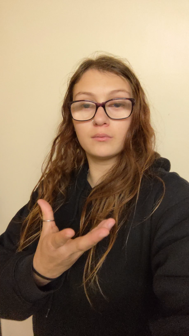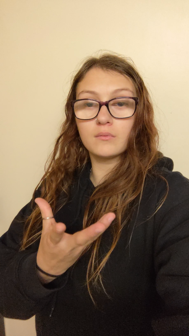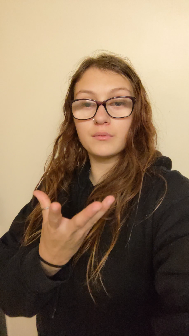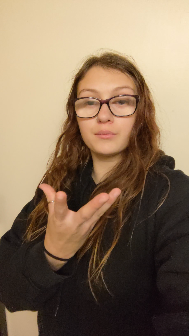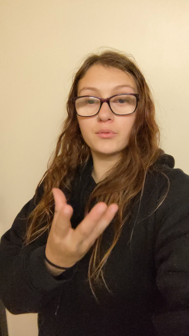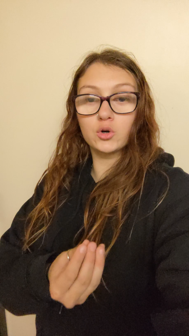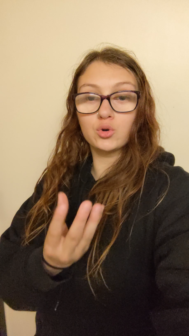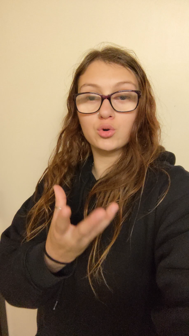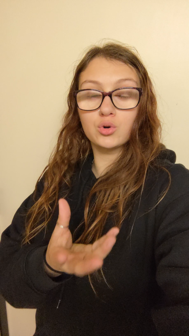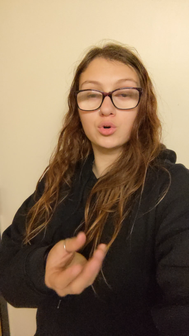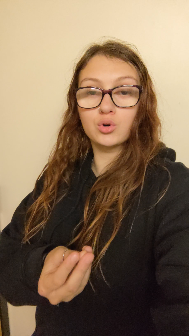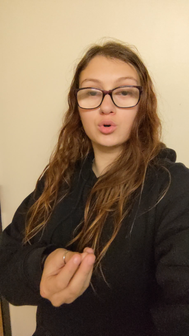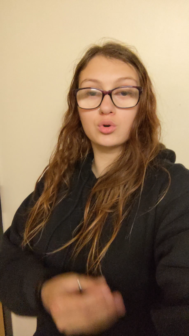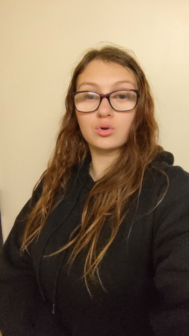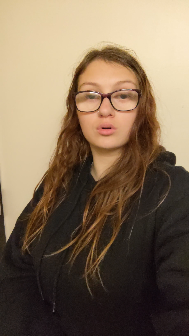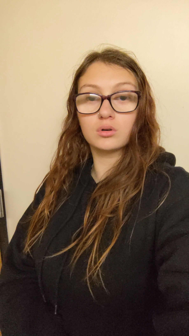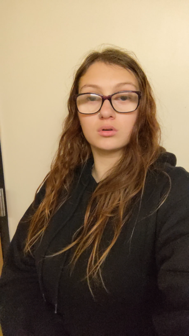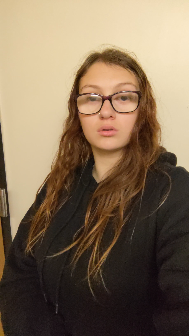poor